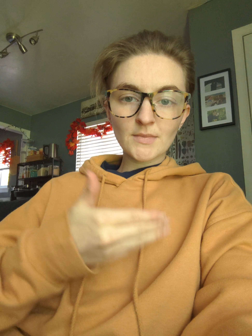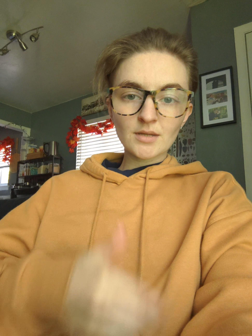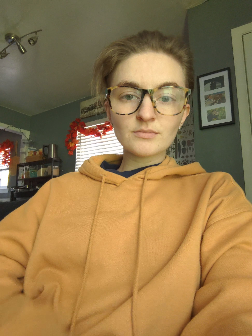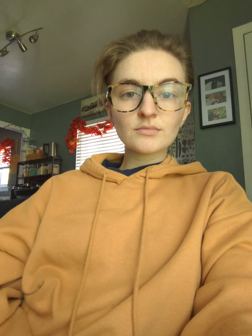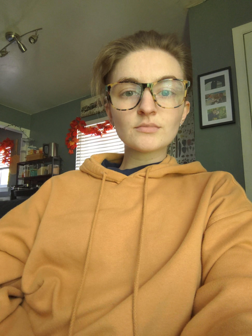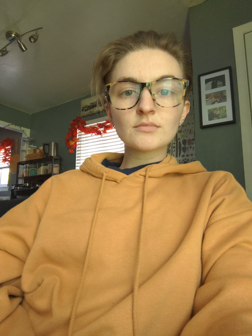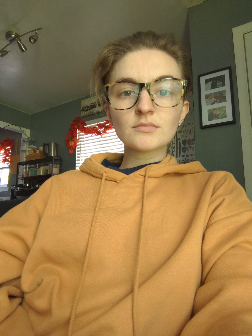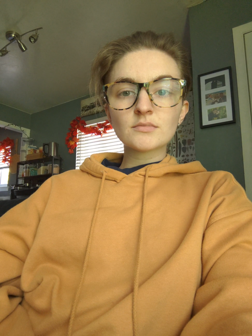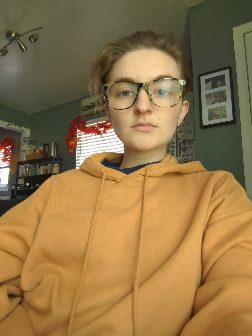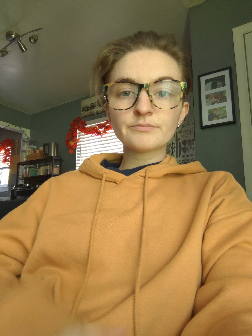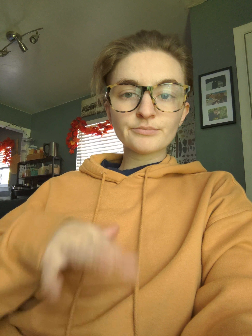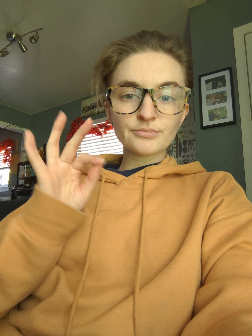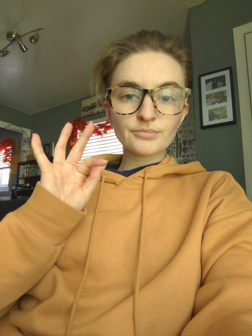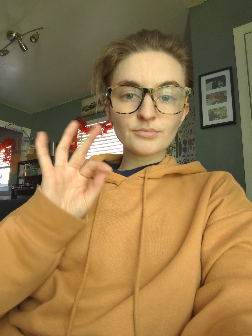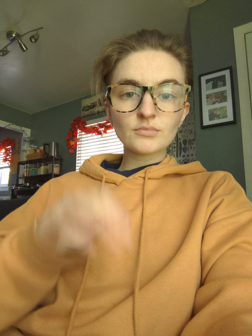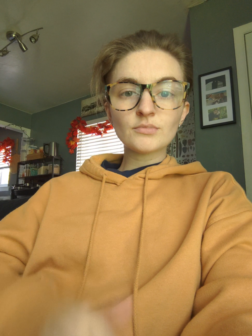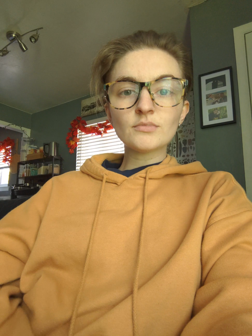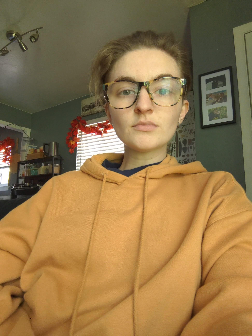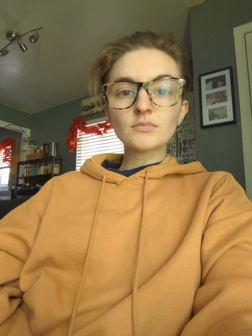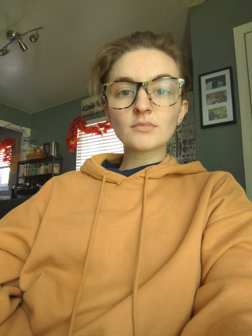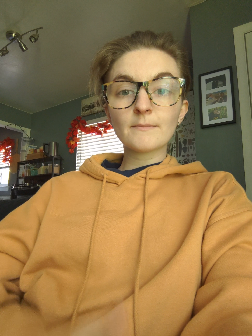pick